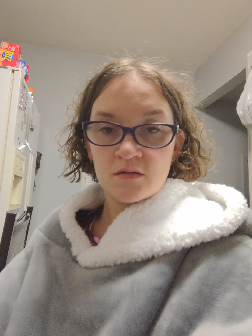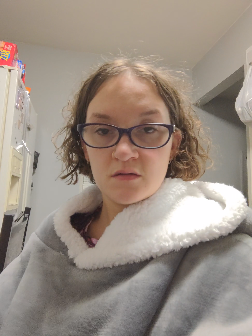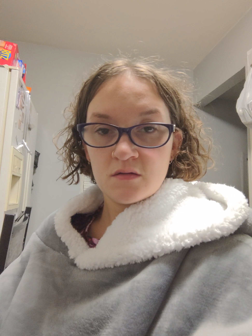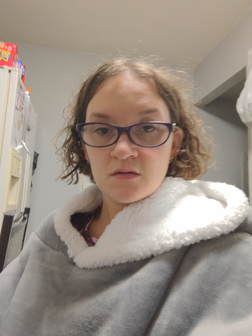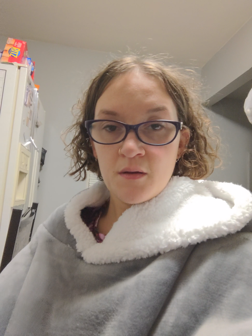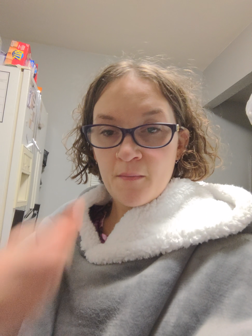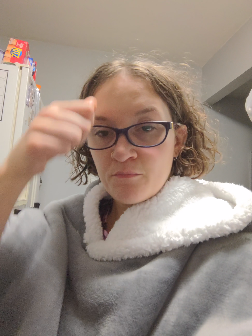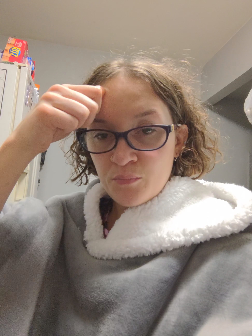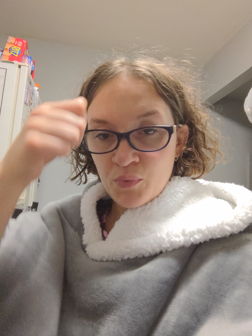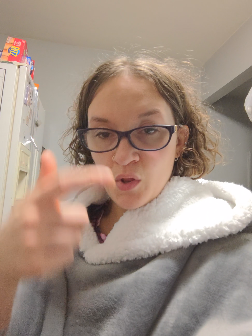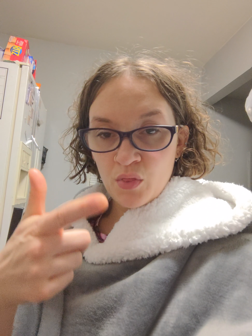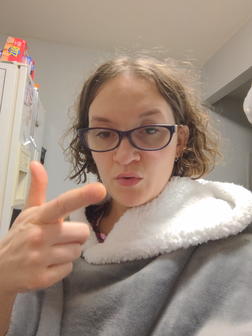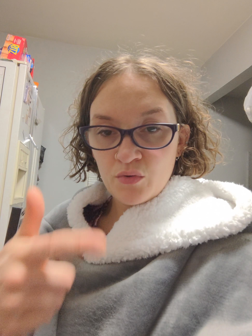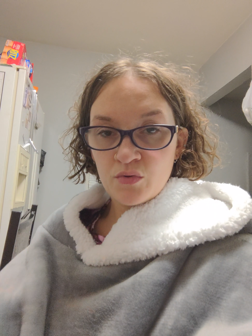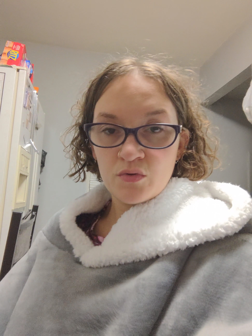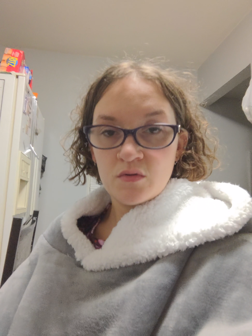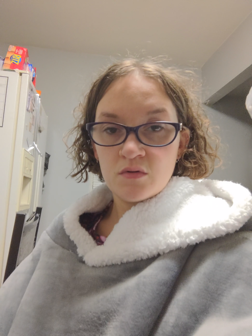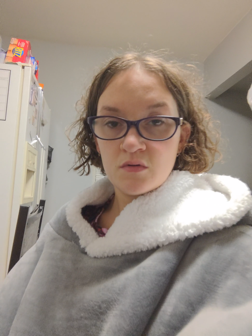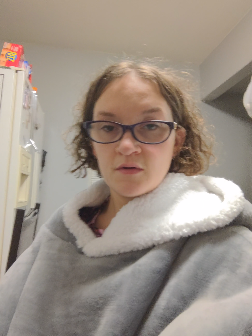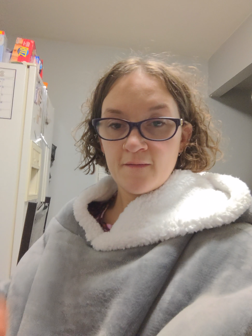brother